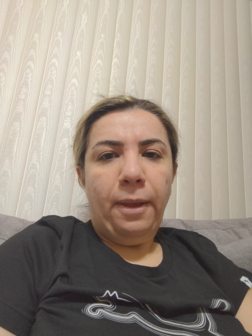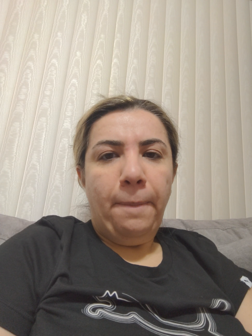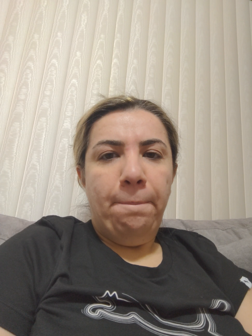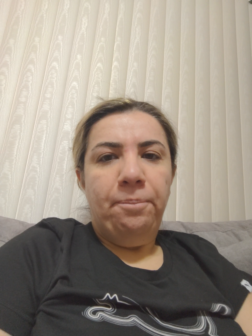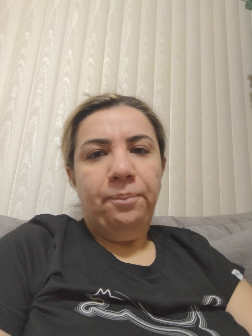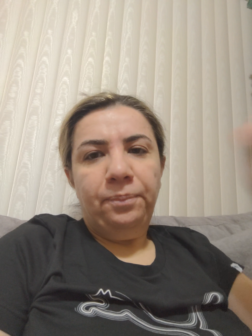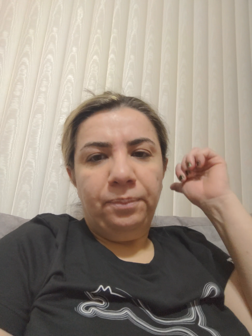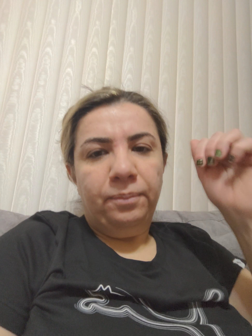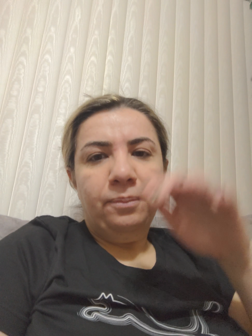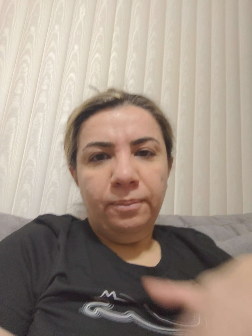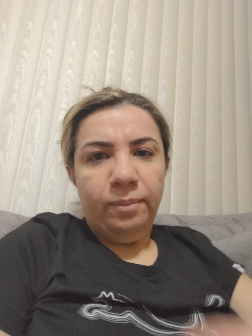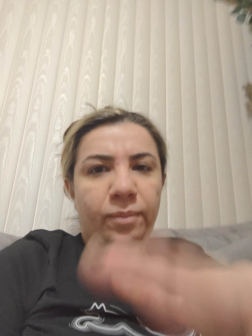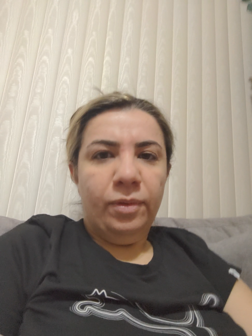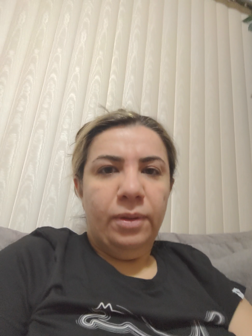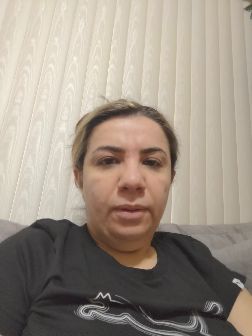backyard